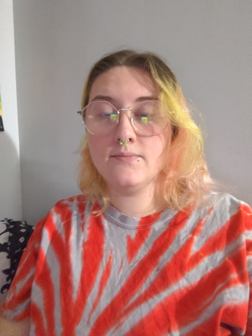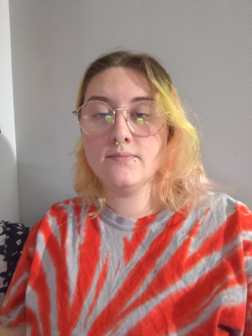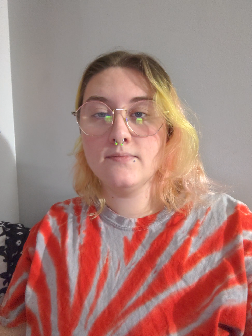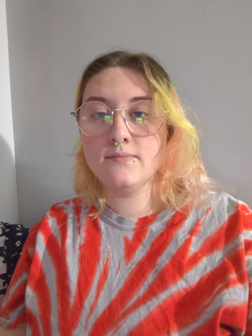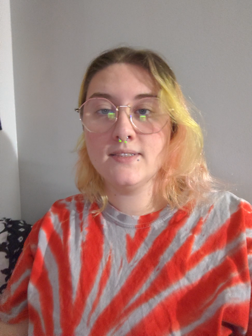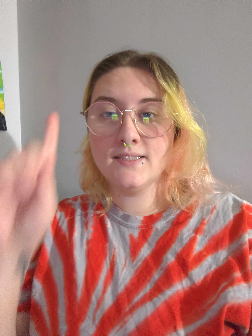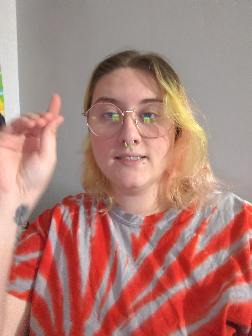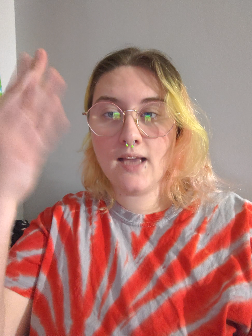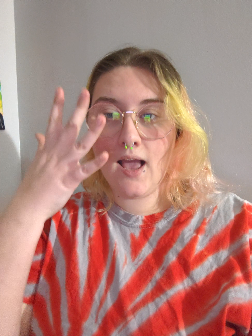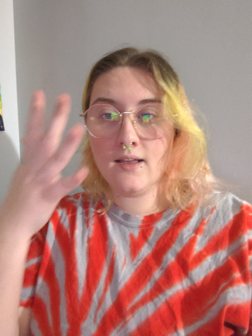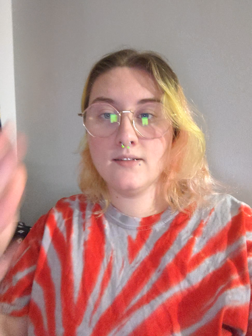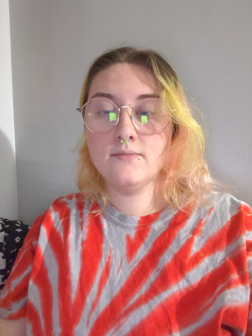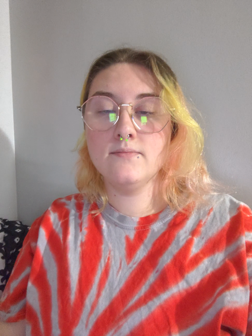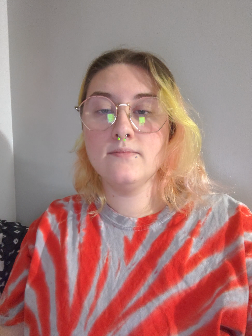sun